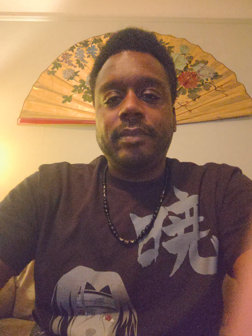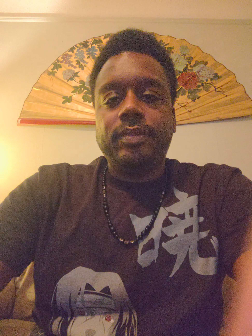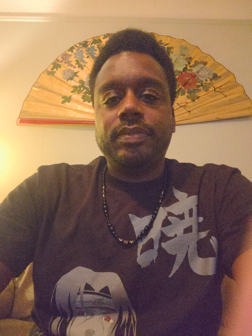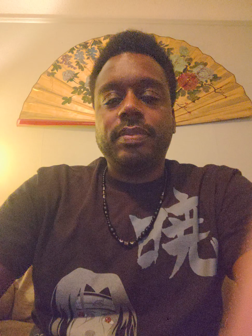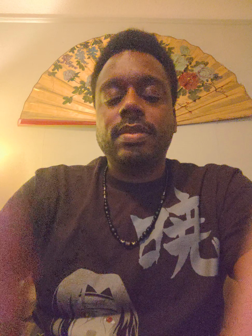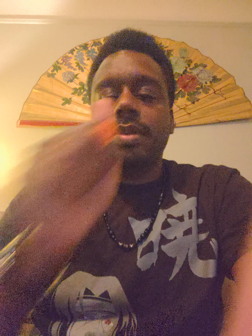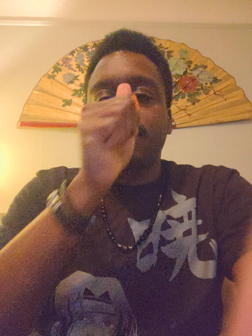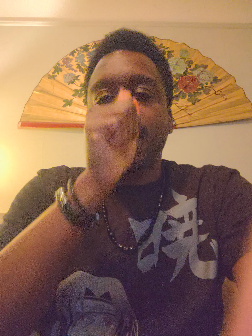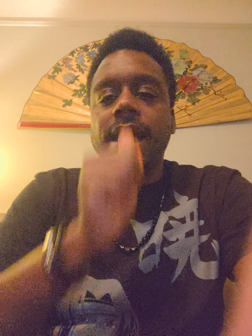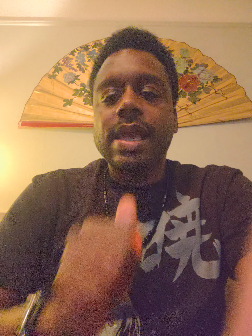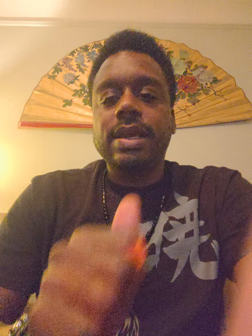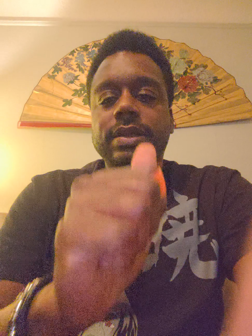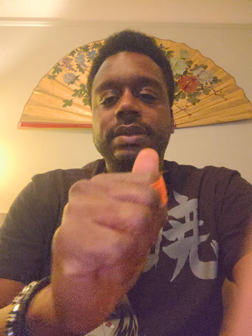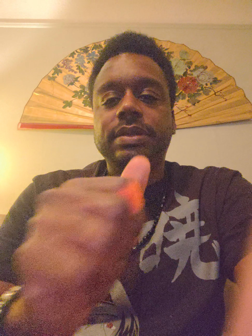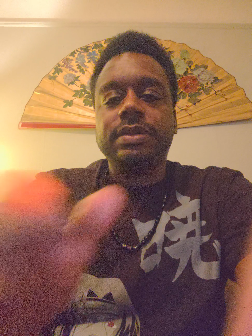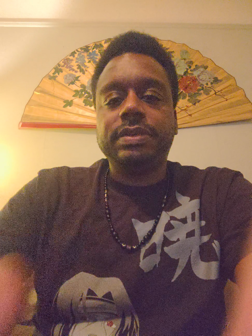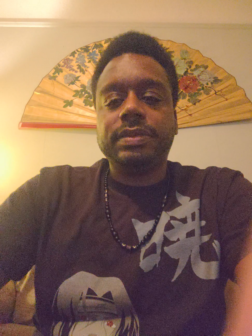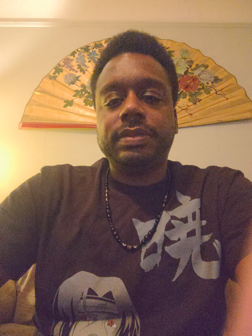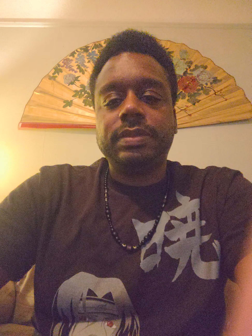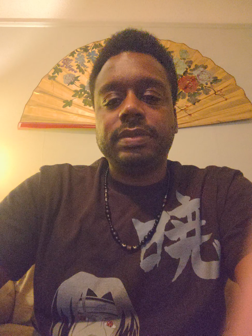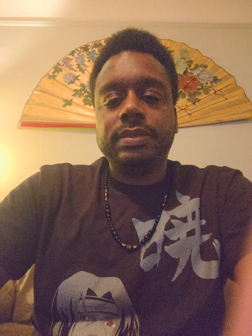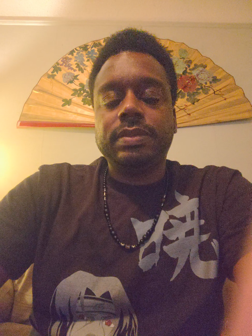hide